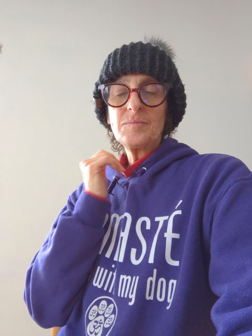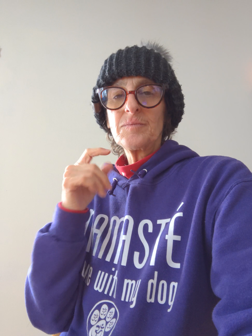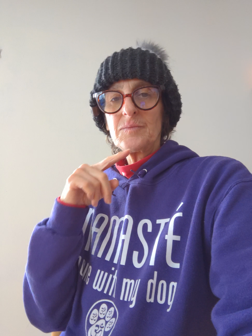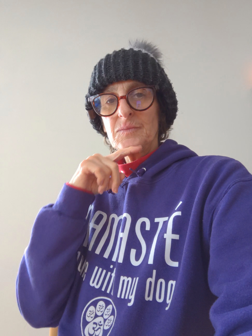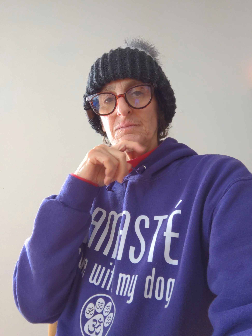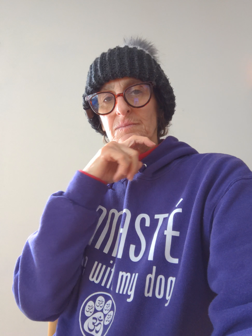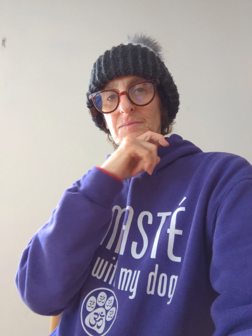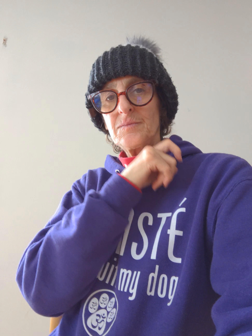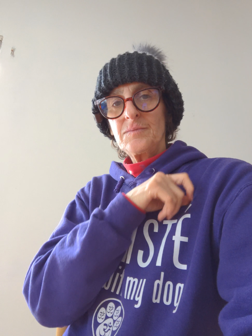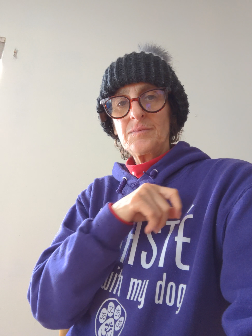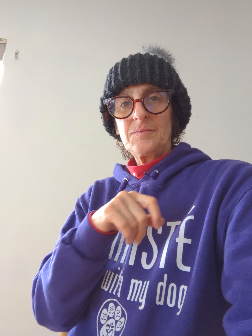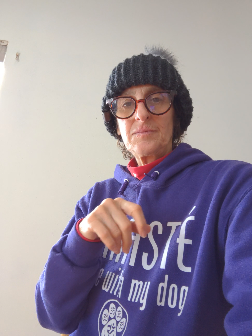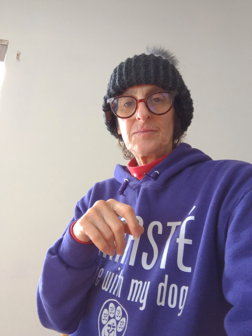cereal